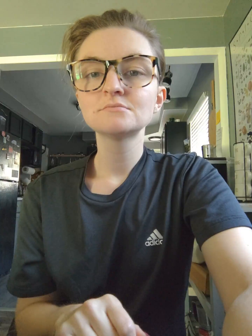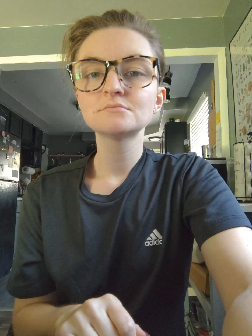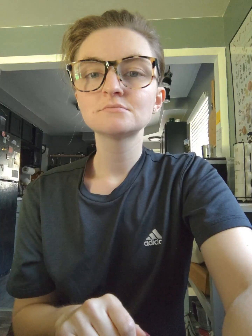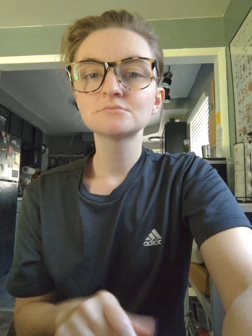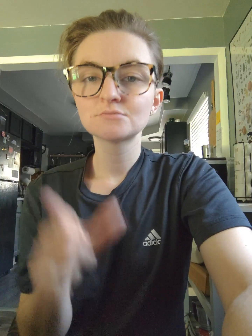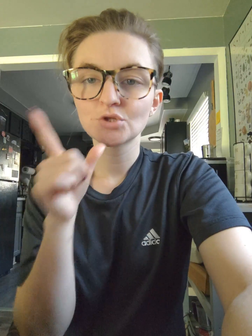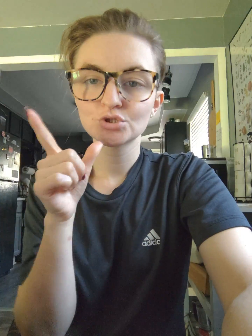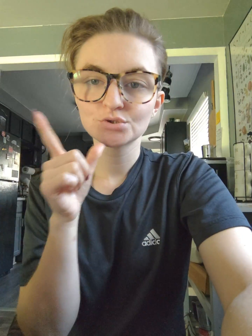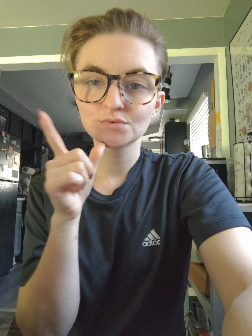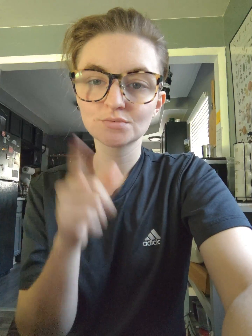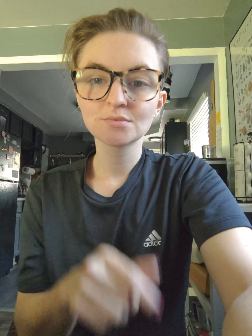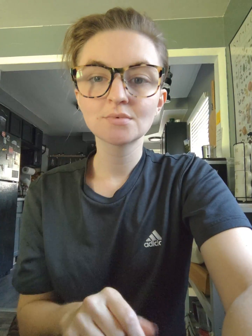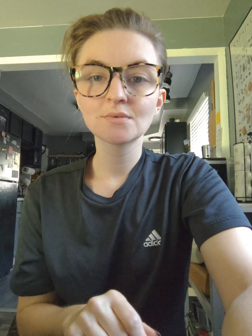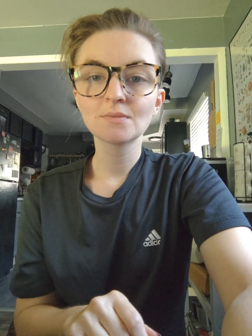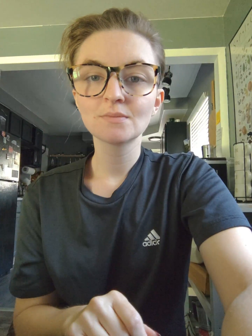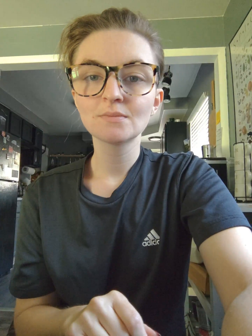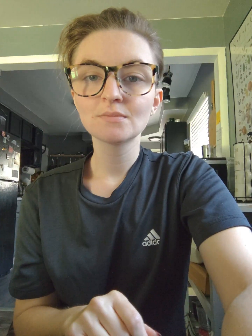lunch